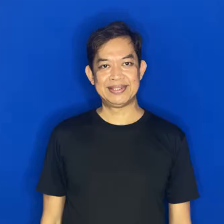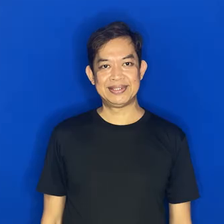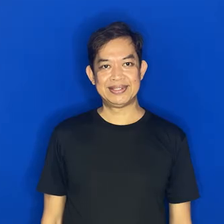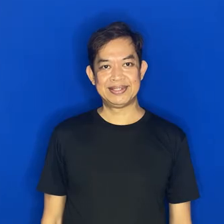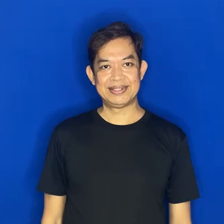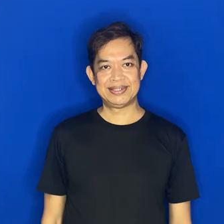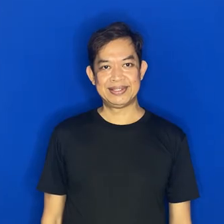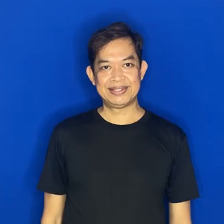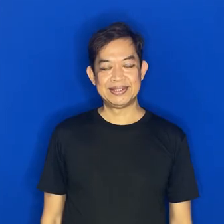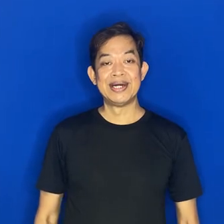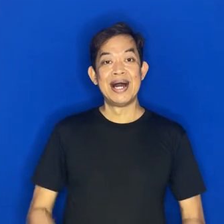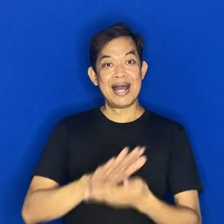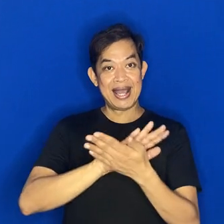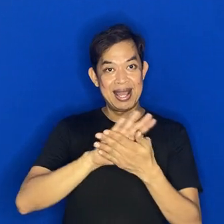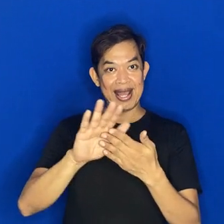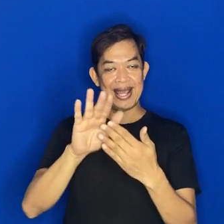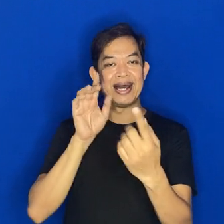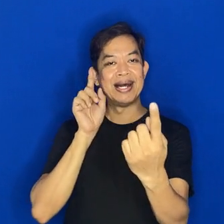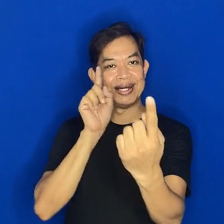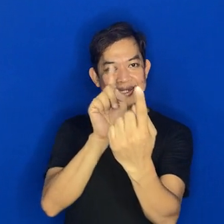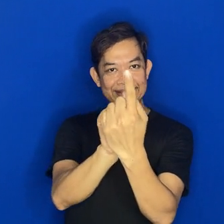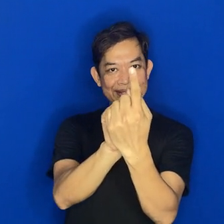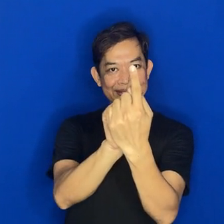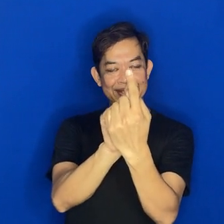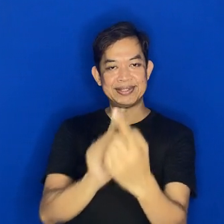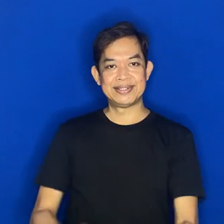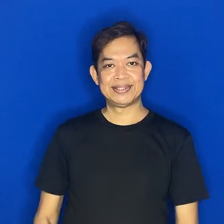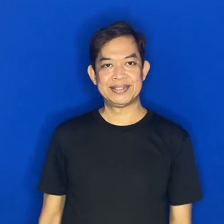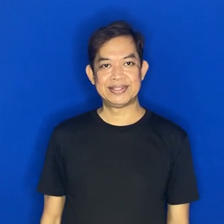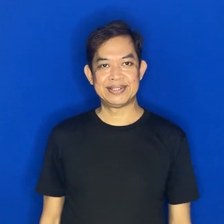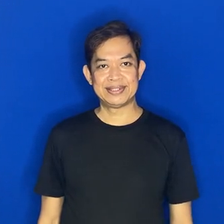nice to meet you